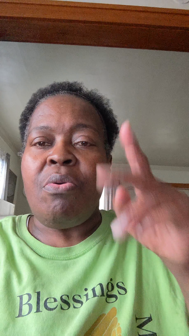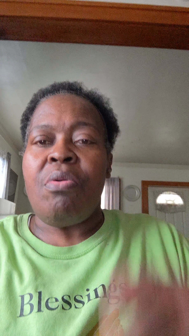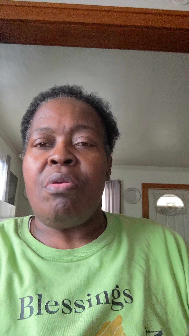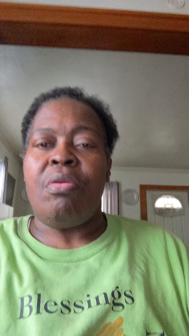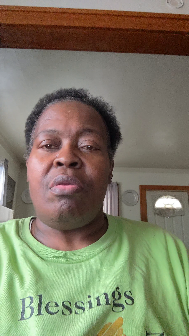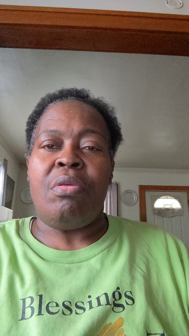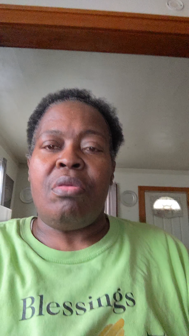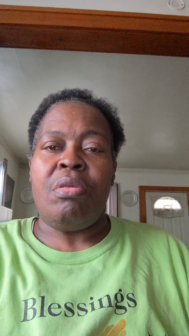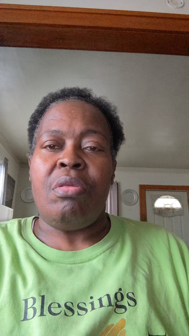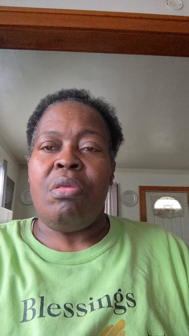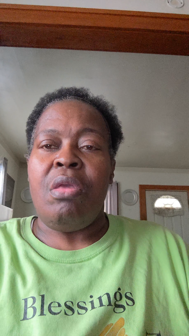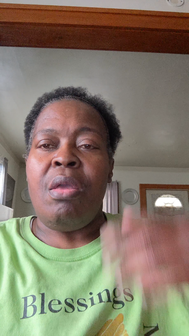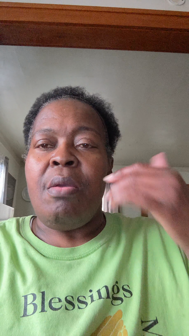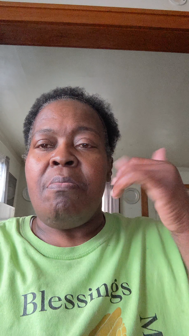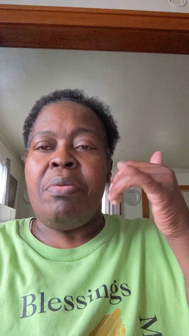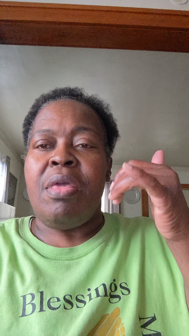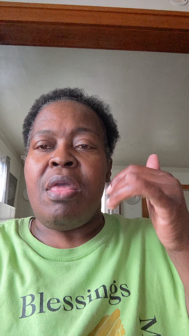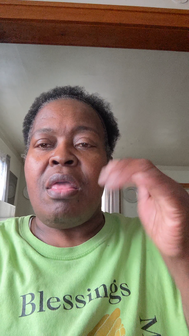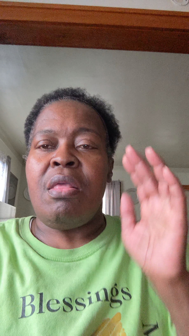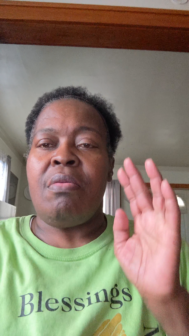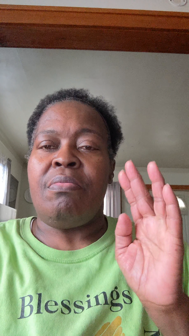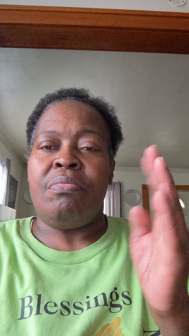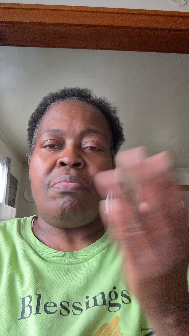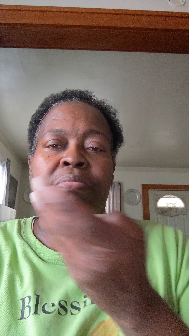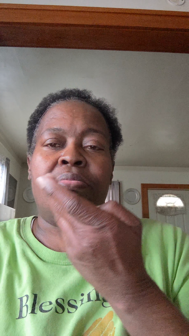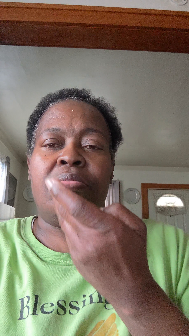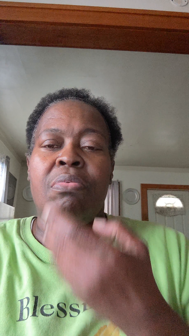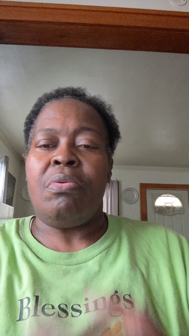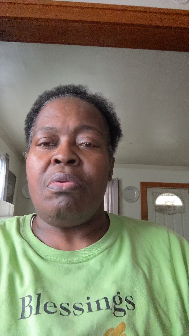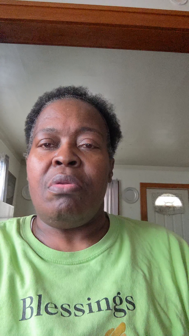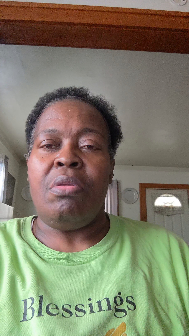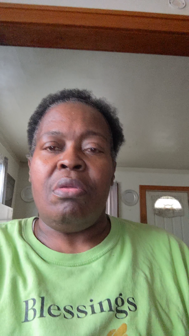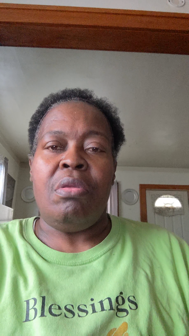playpen